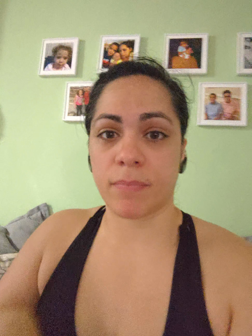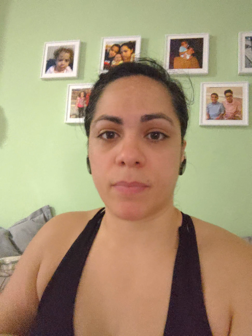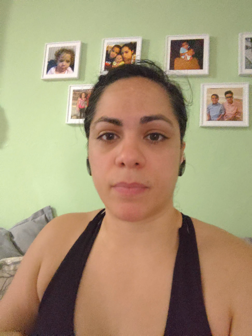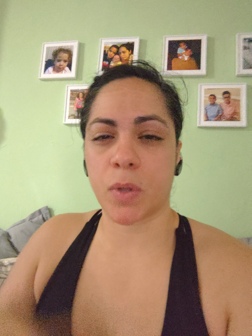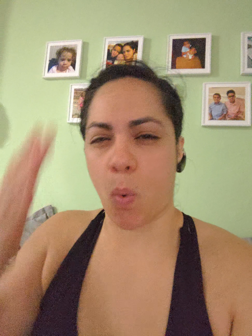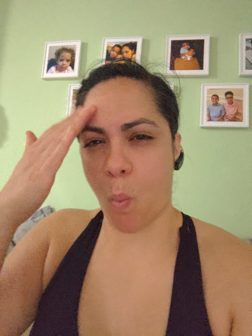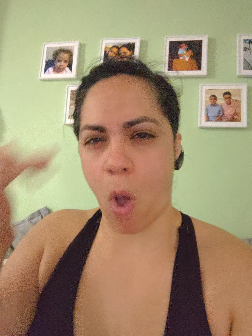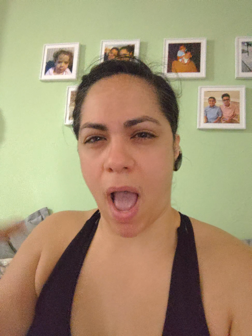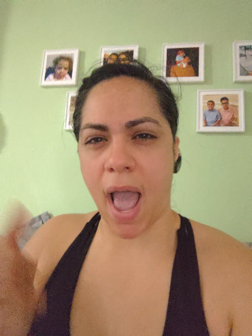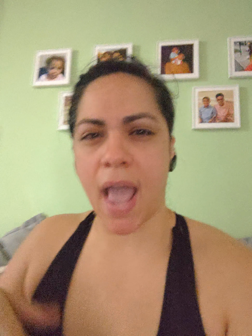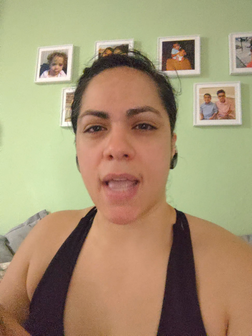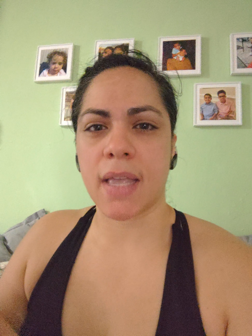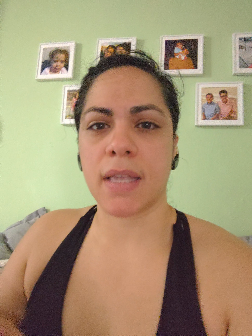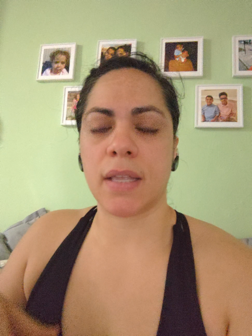why